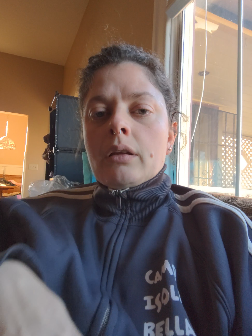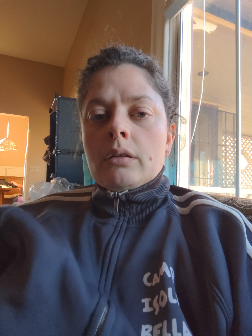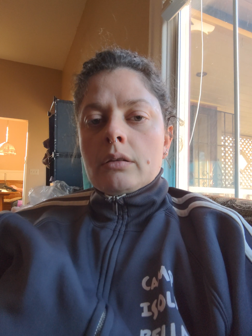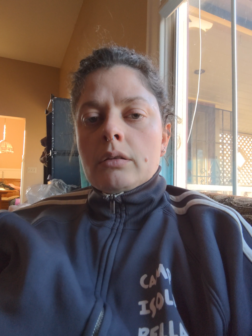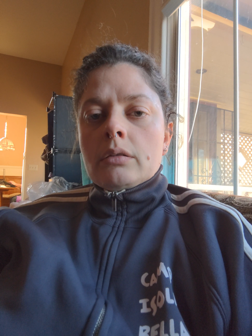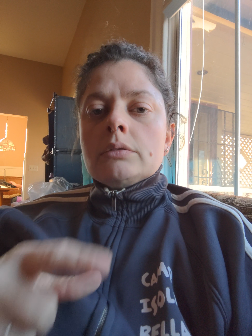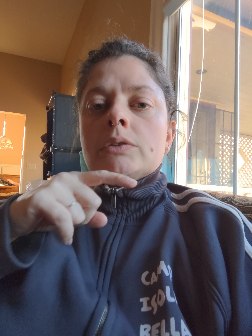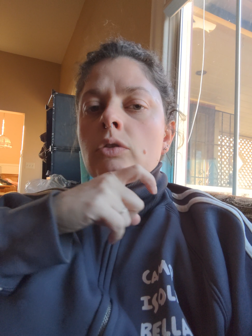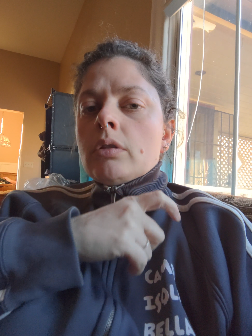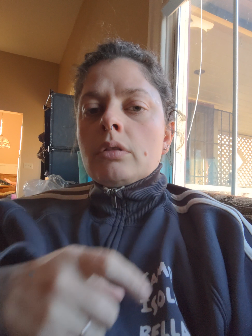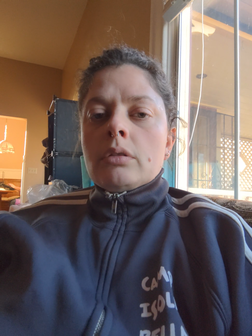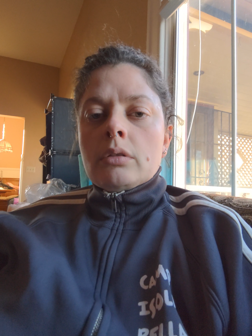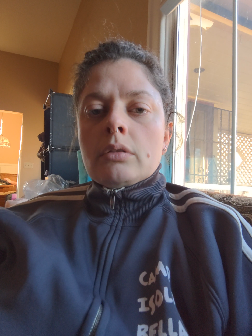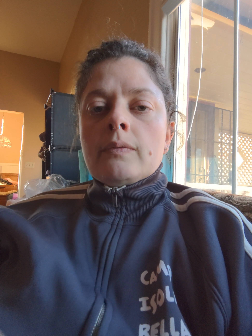cereal